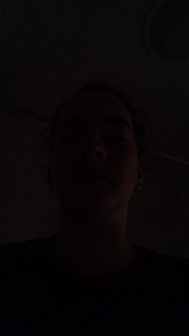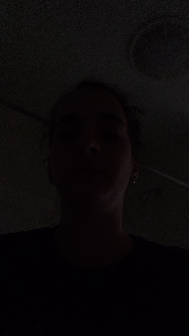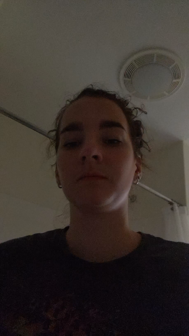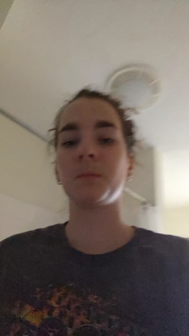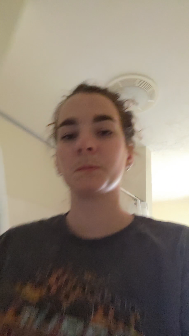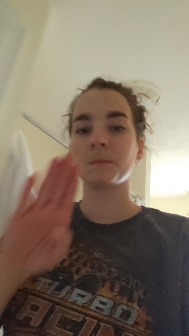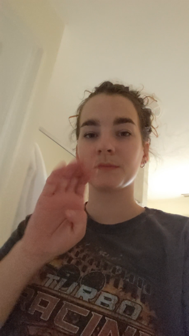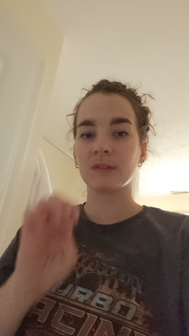be